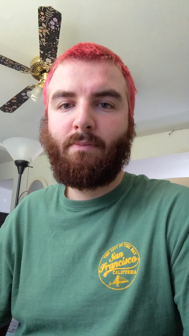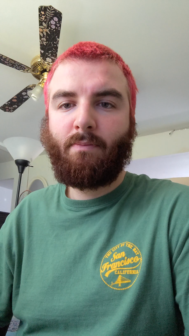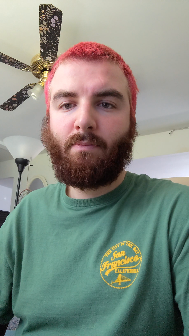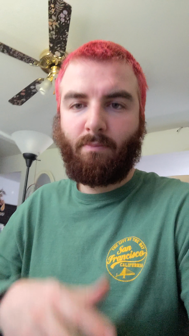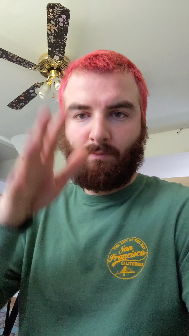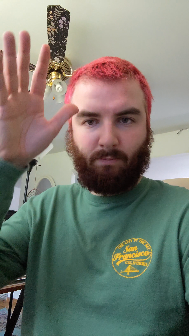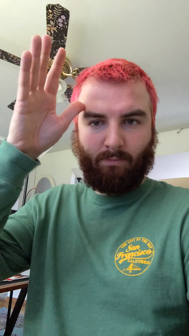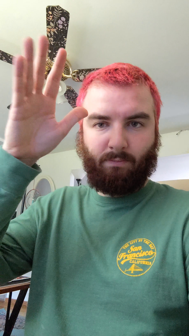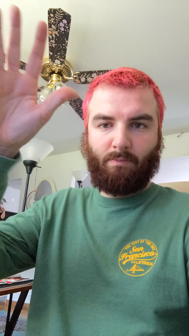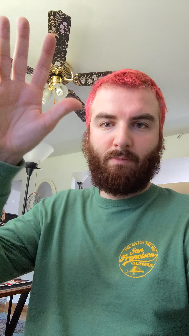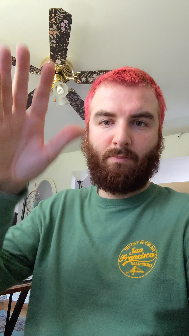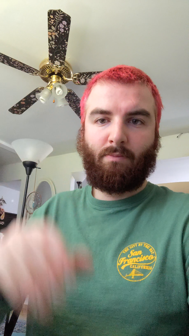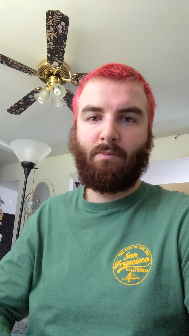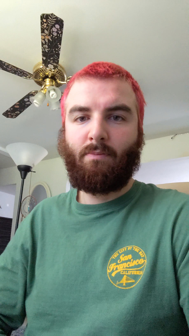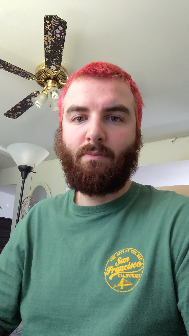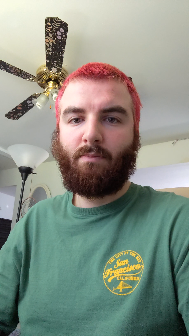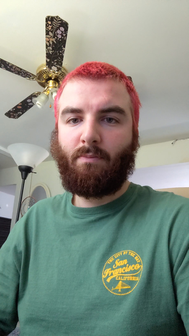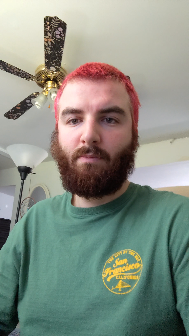deer